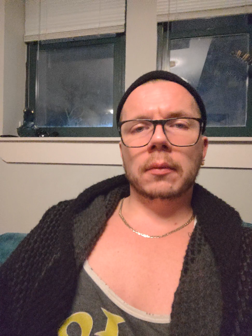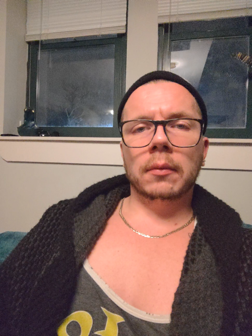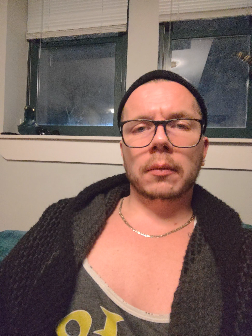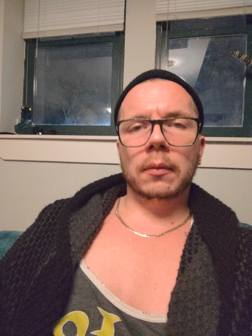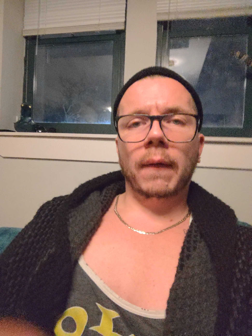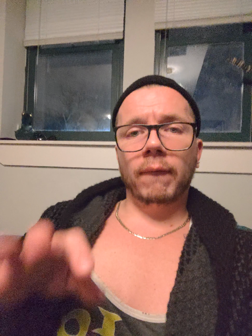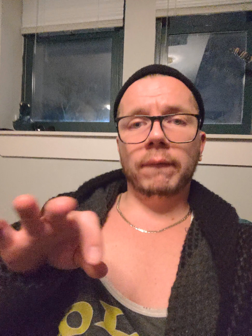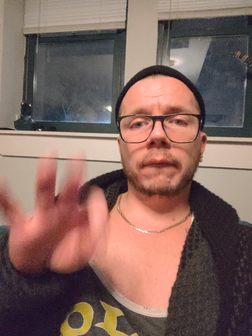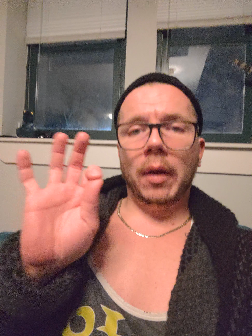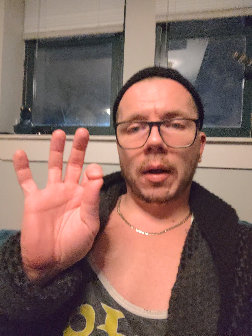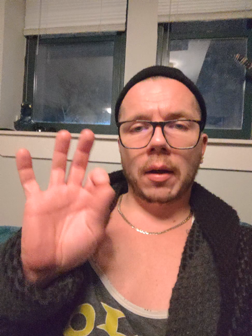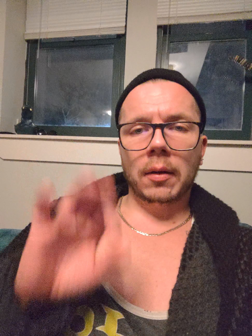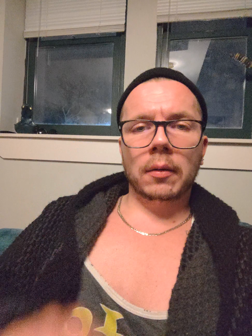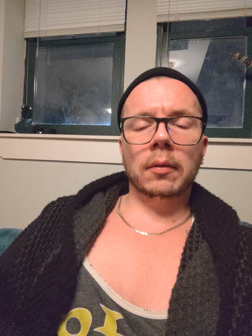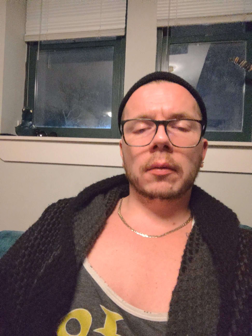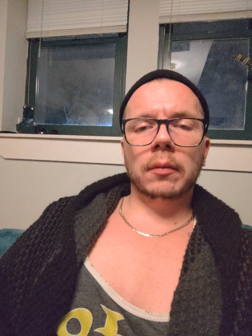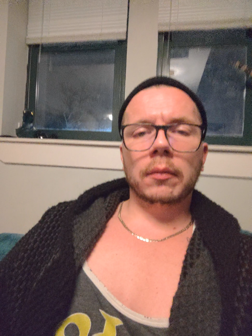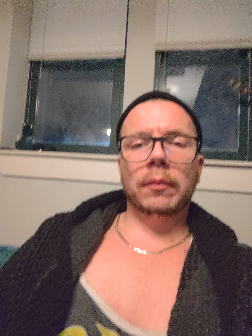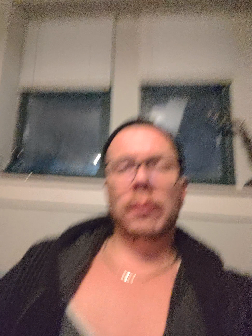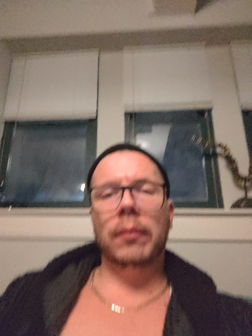find